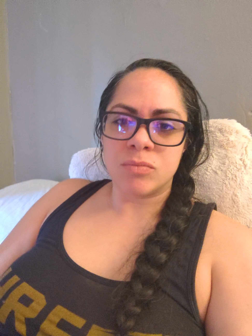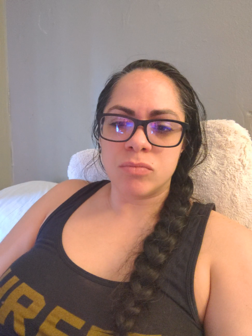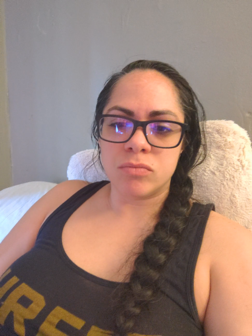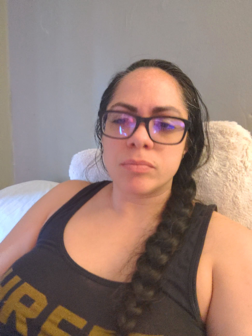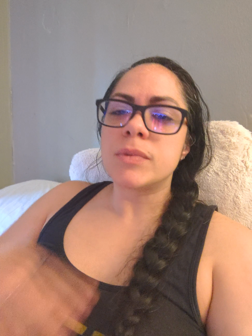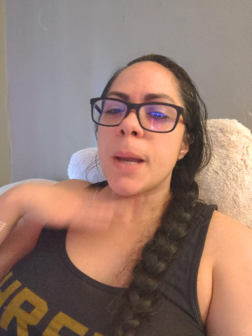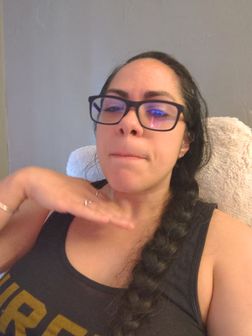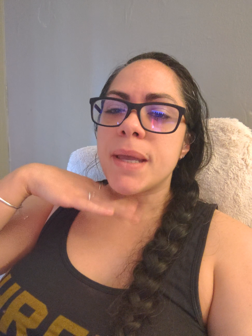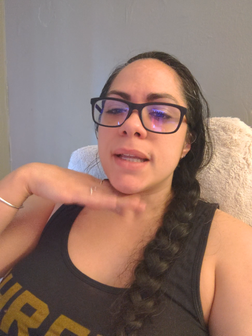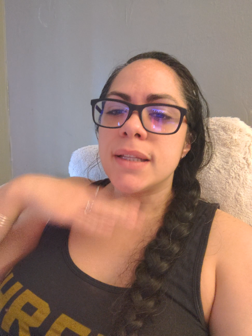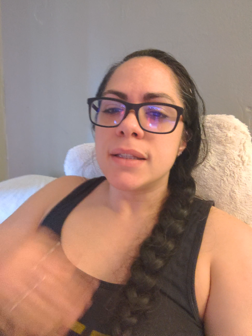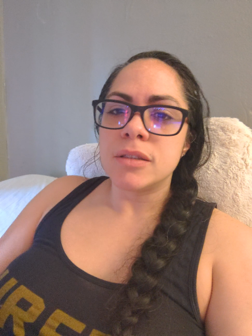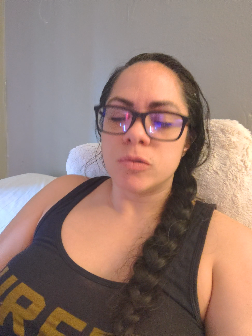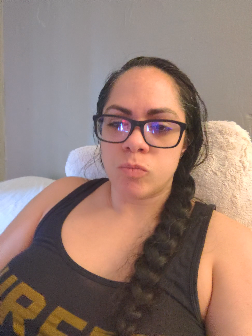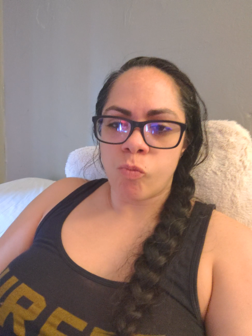pig